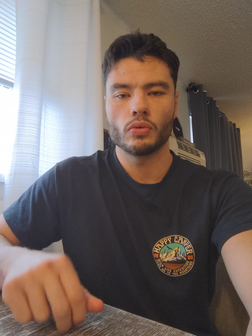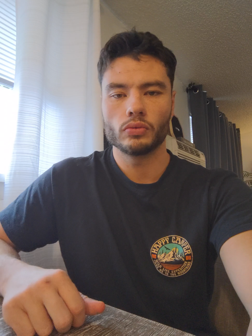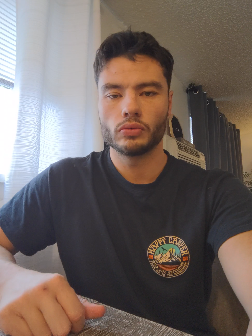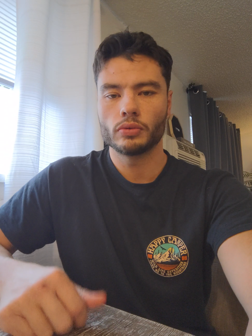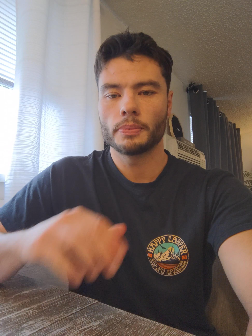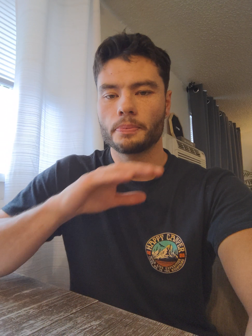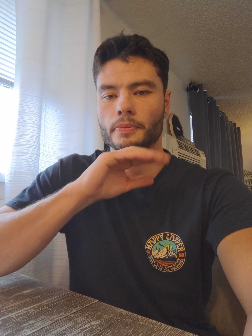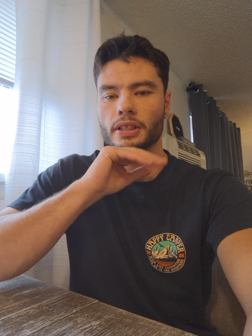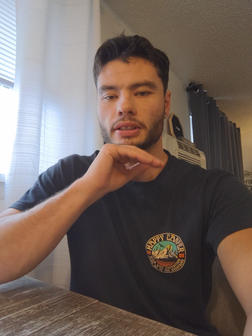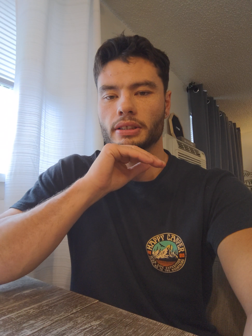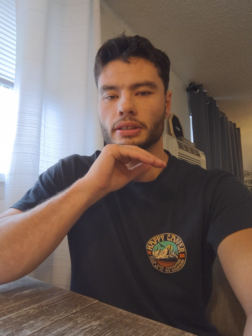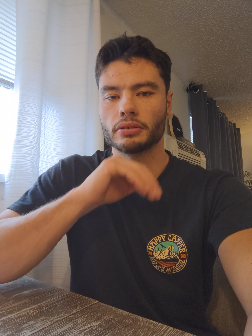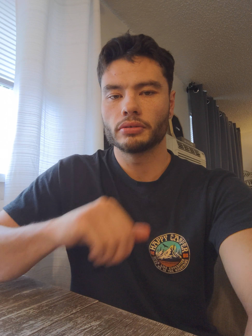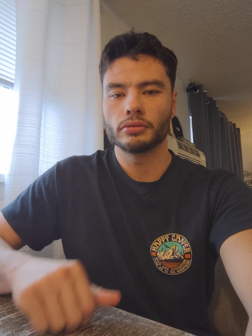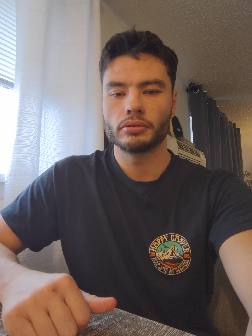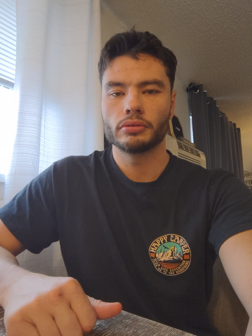pig